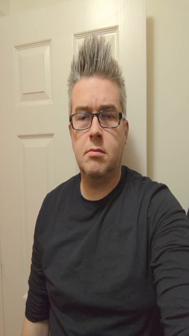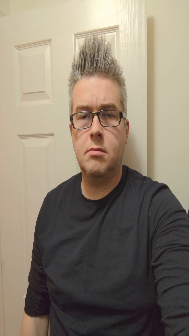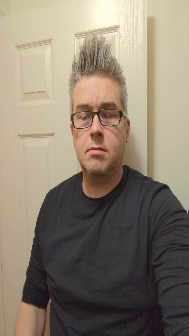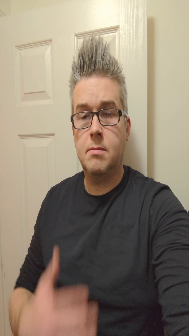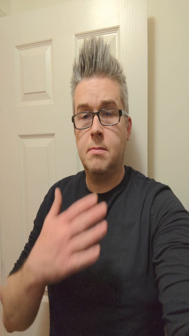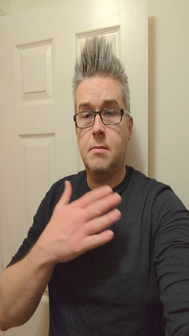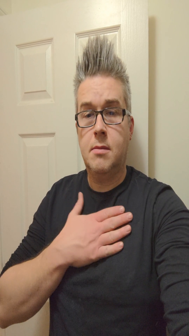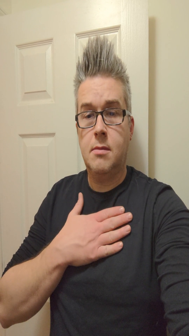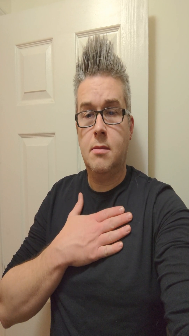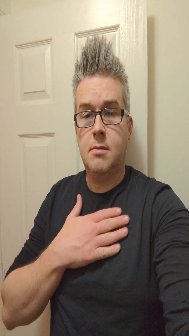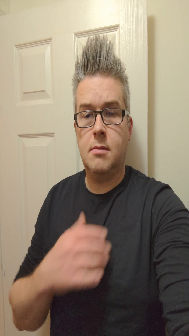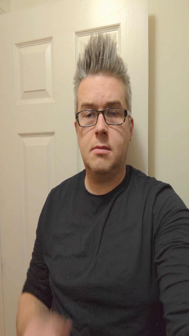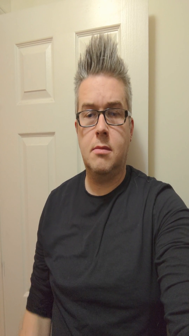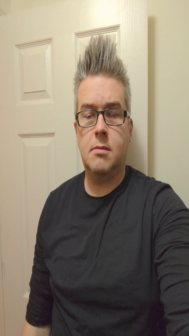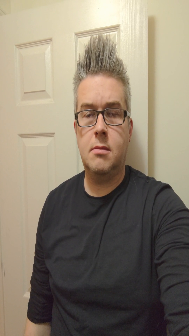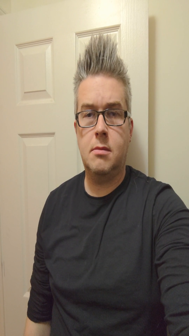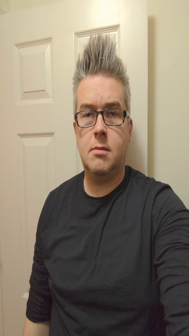my